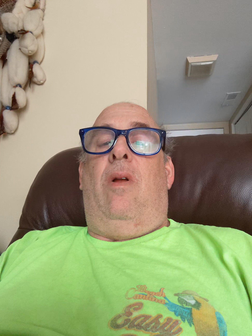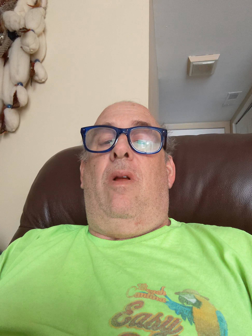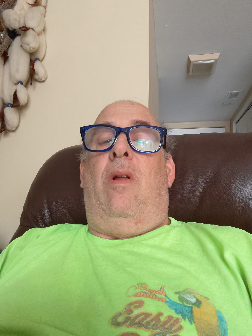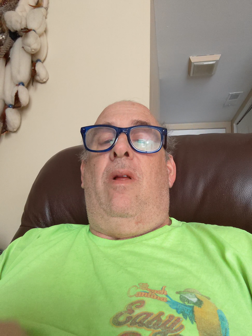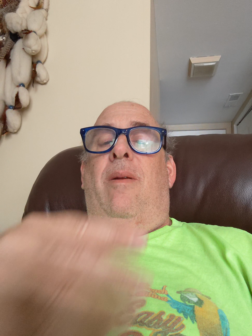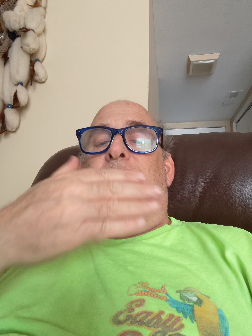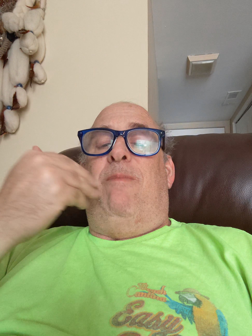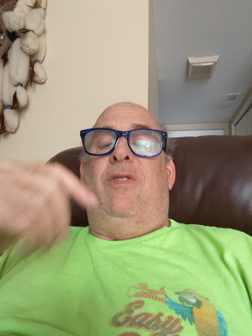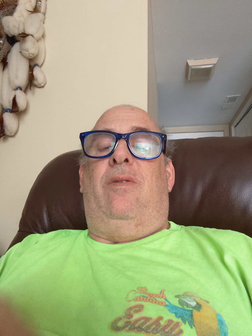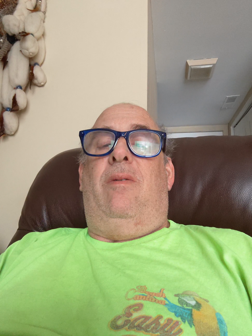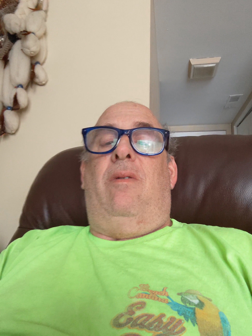better